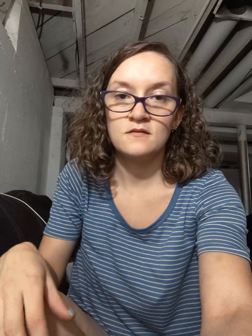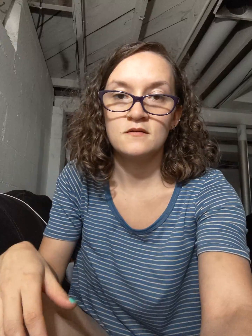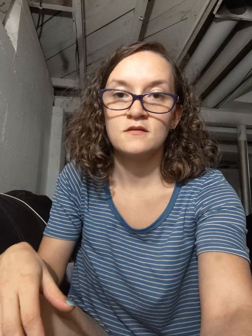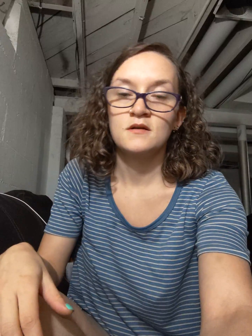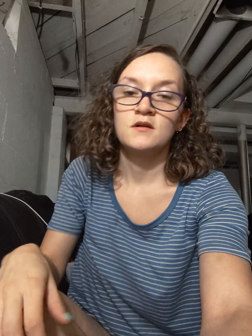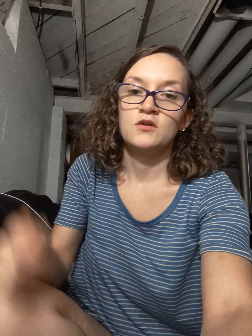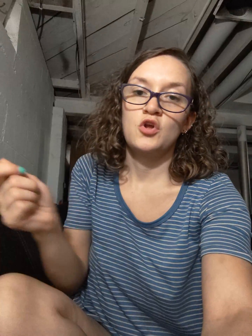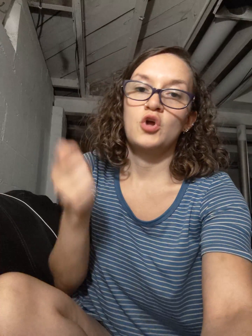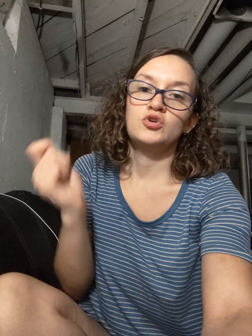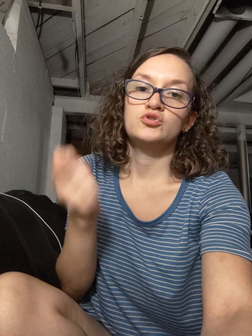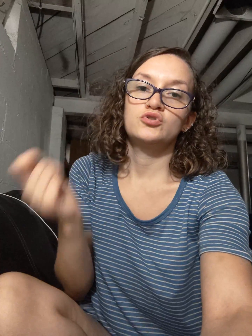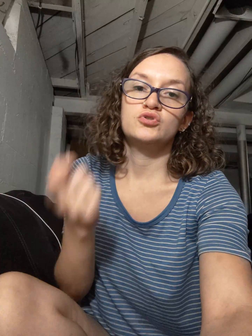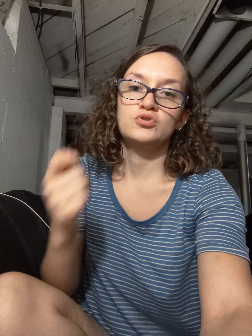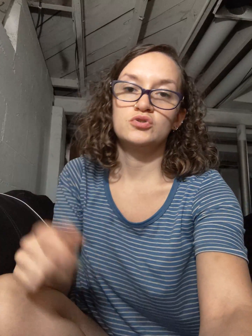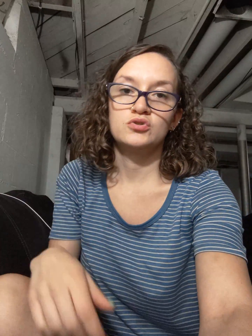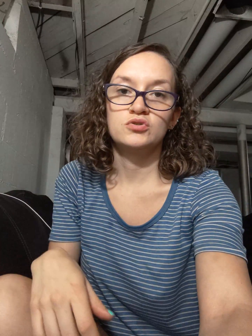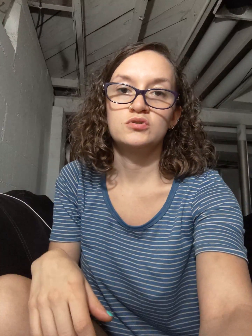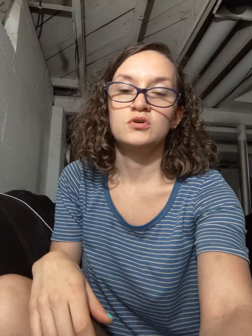cart